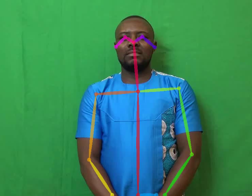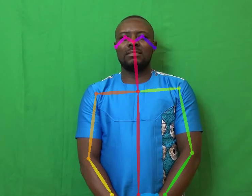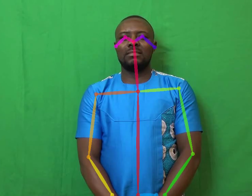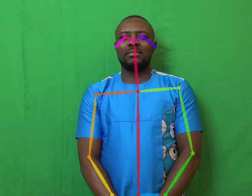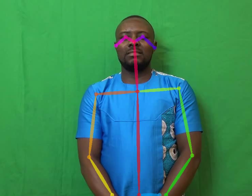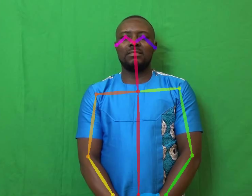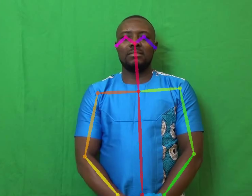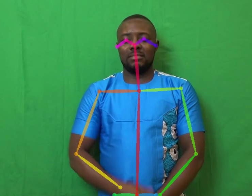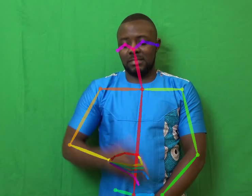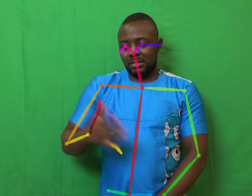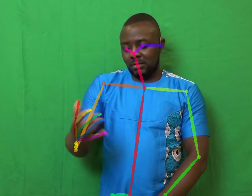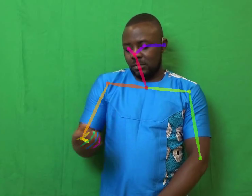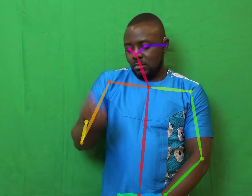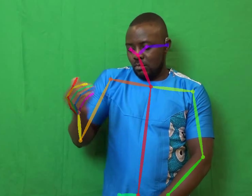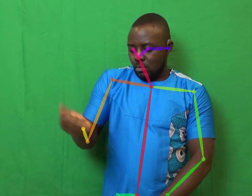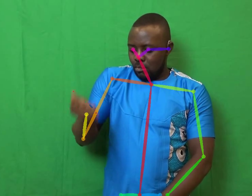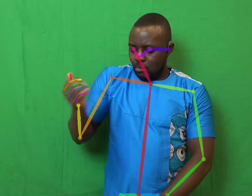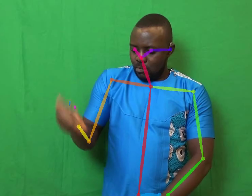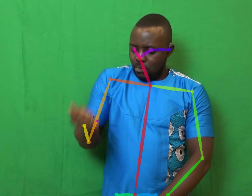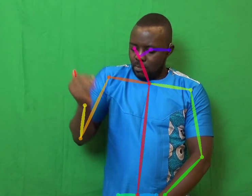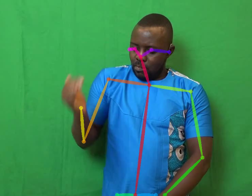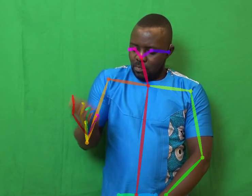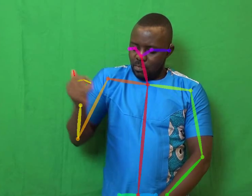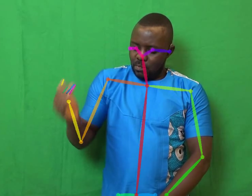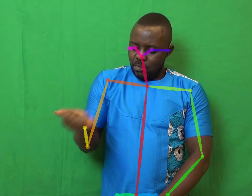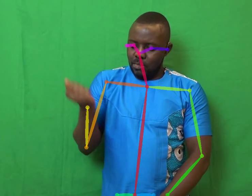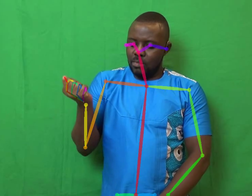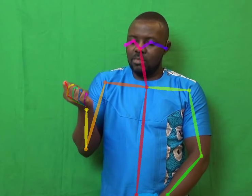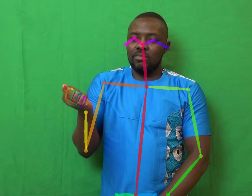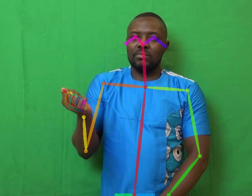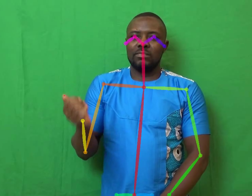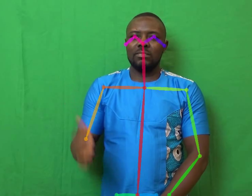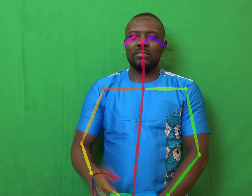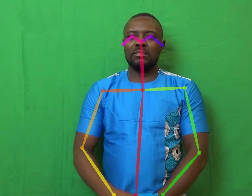buff loaf